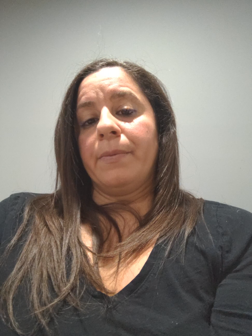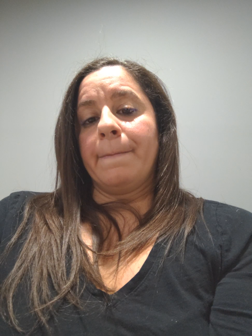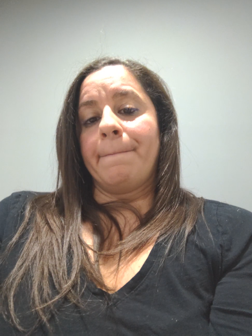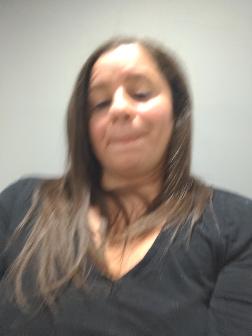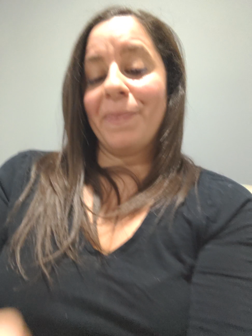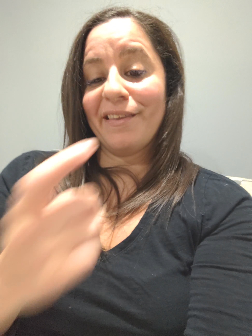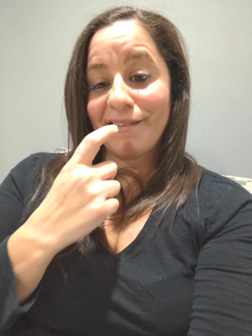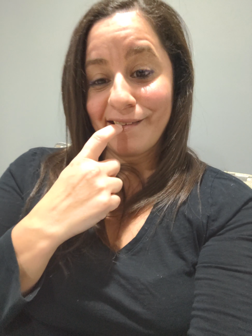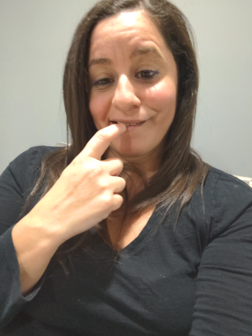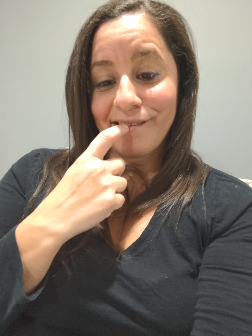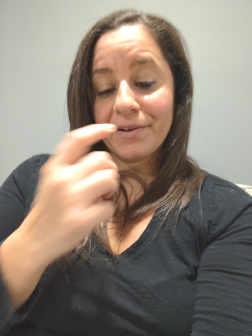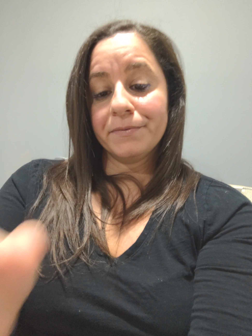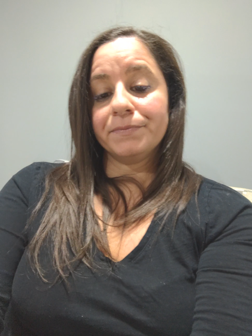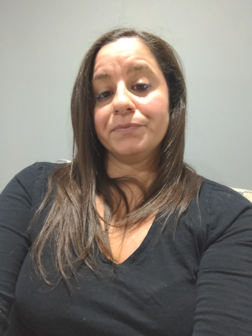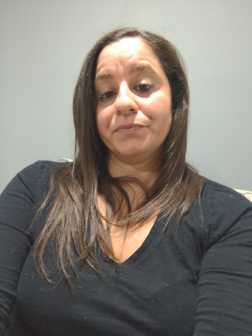tooth